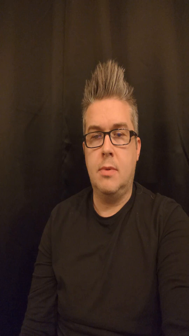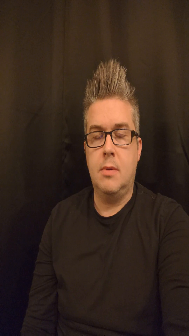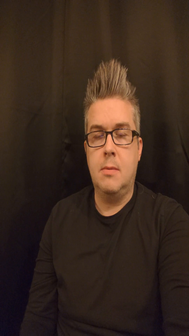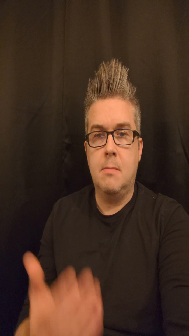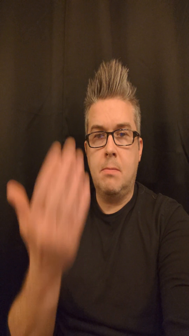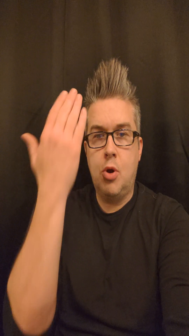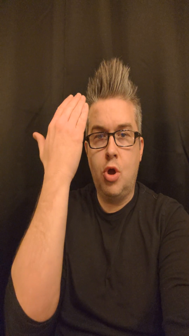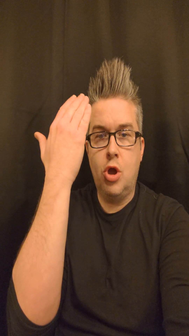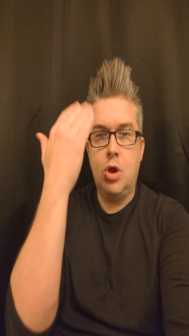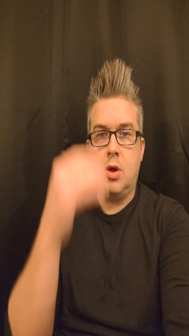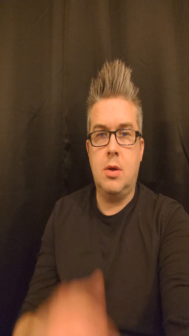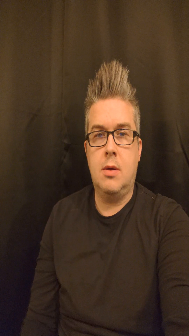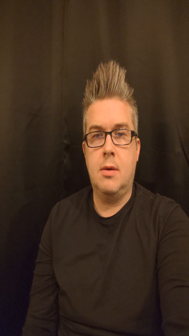morning